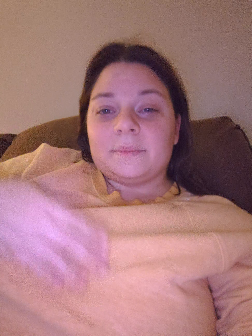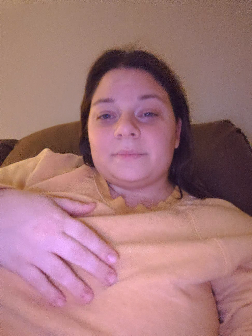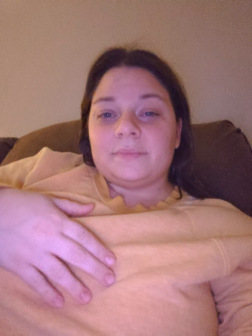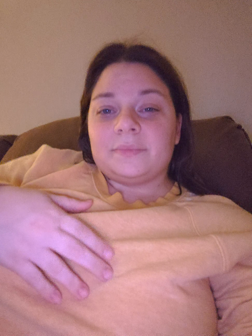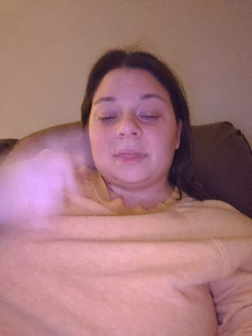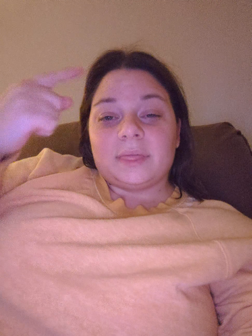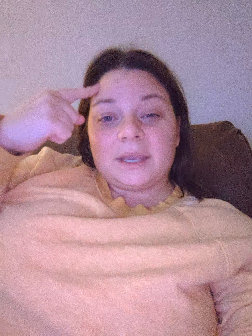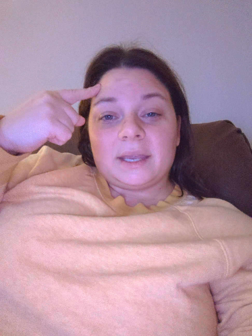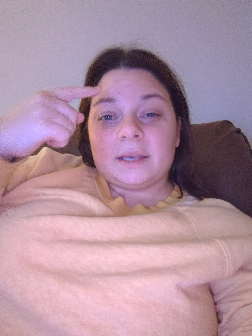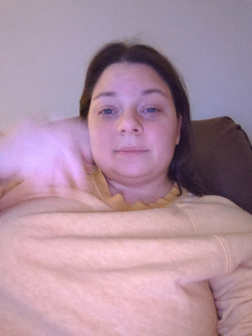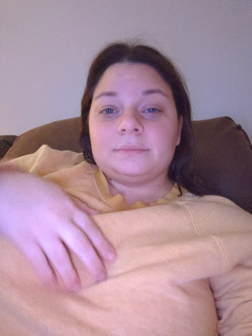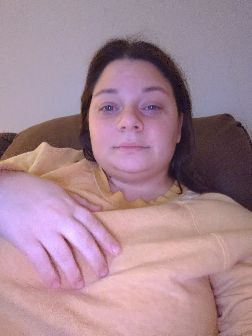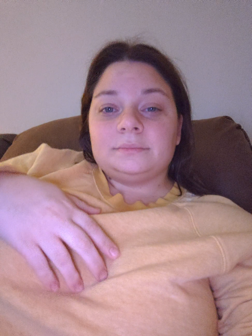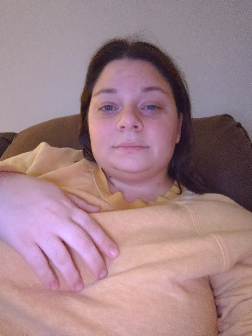think